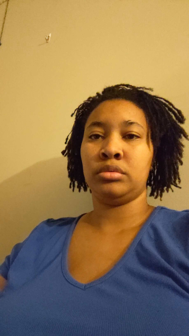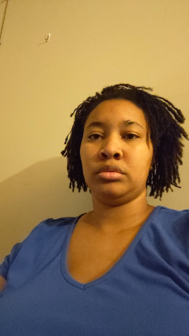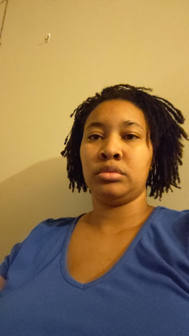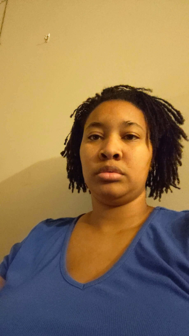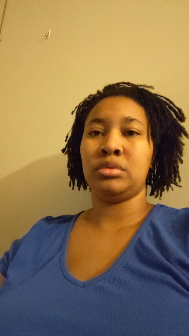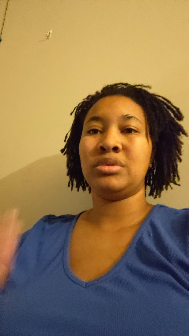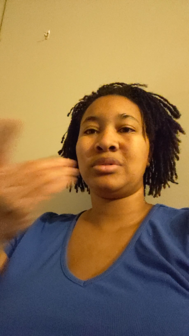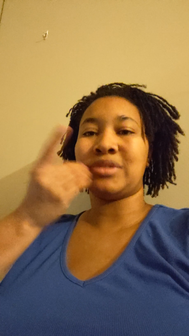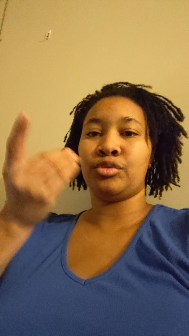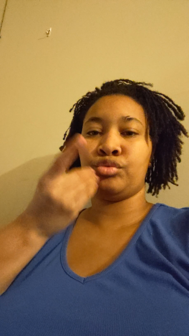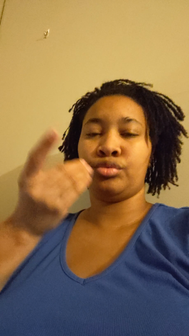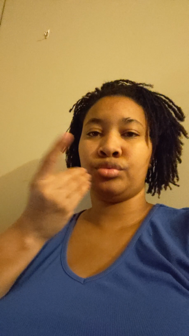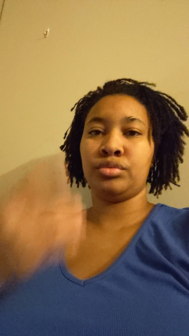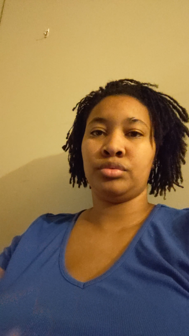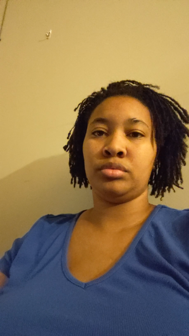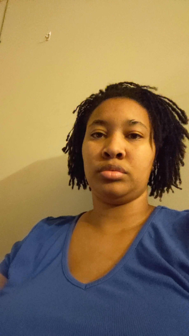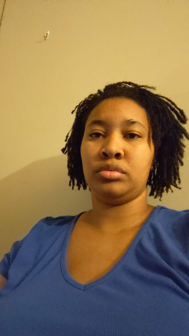dinner